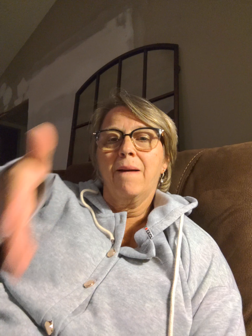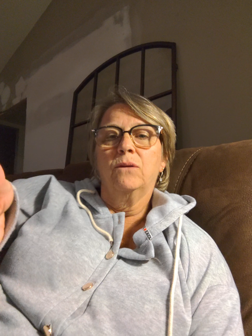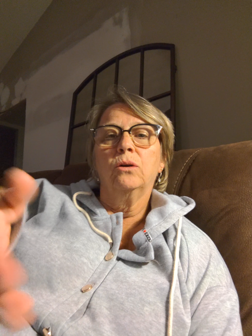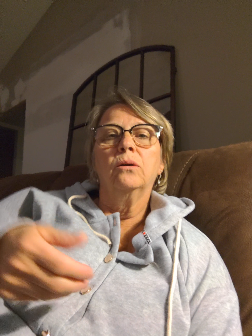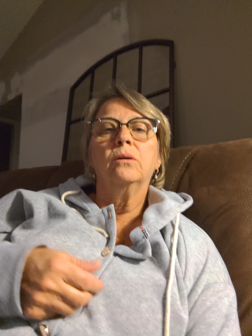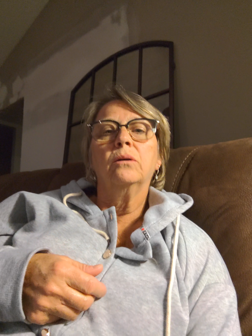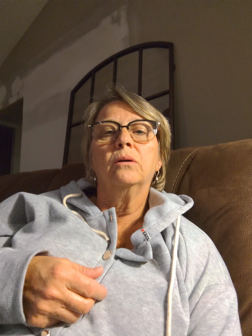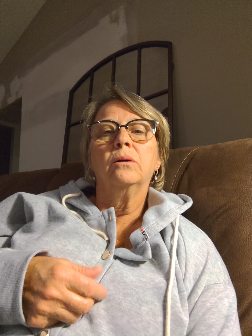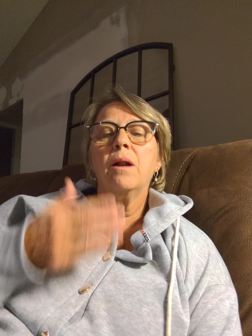after